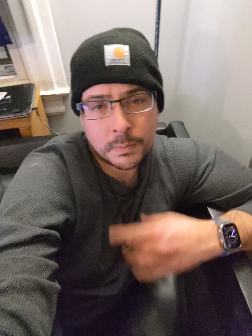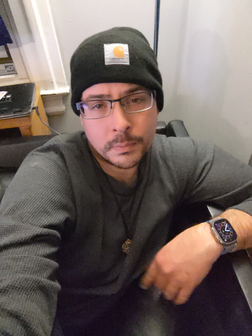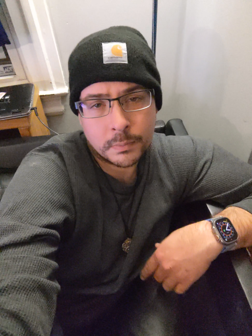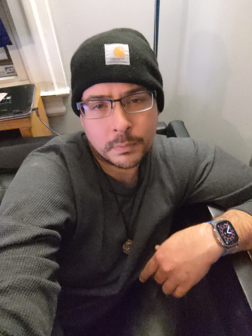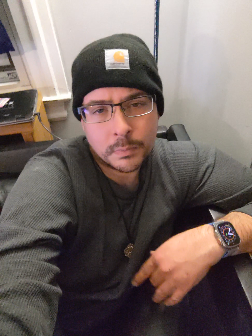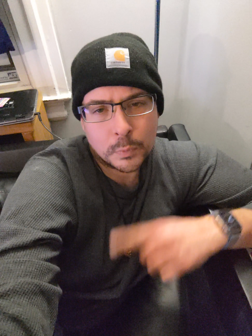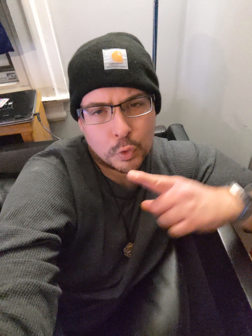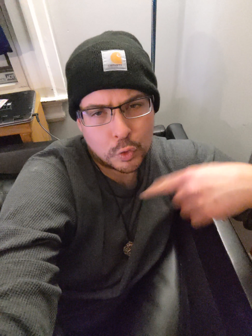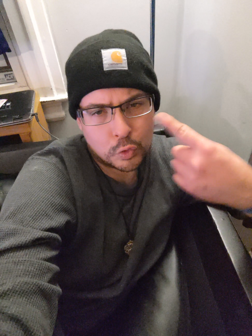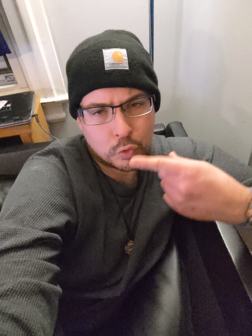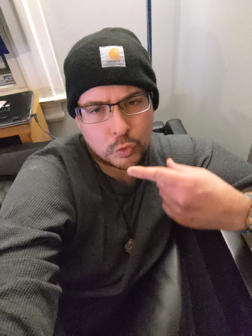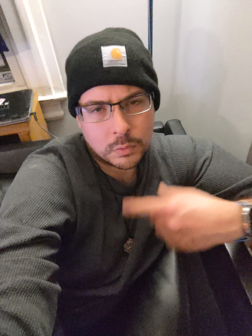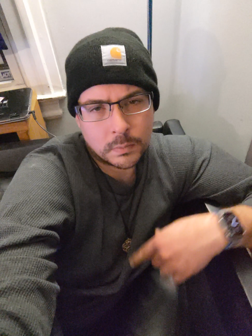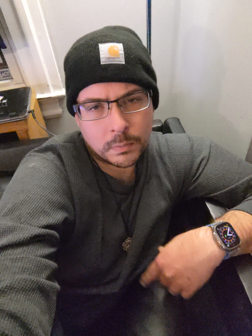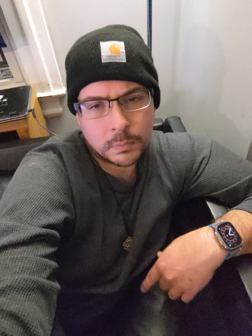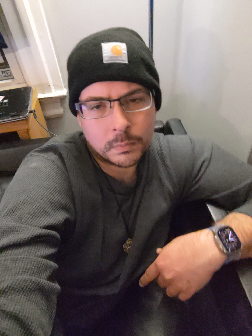look